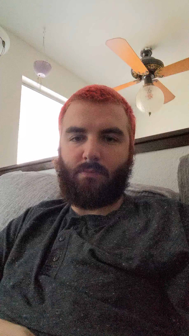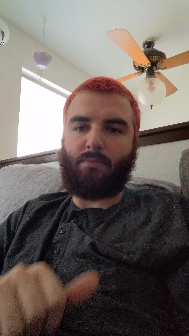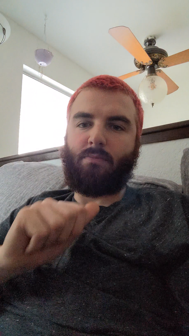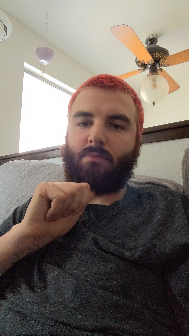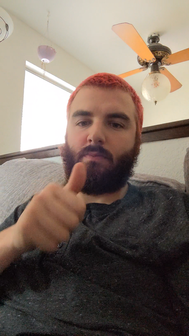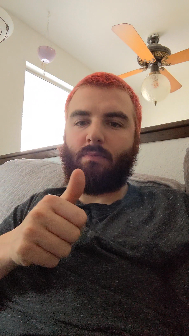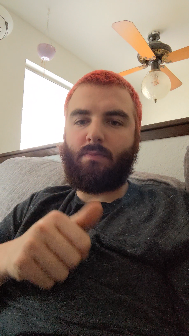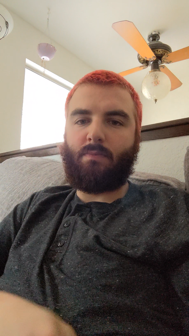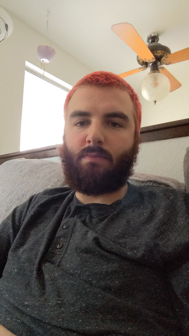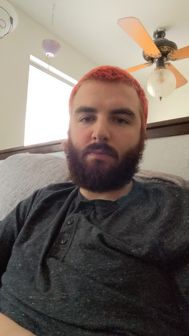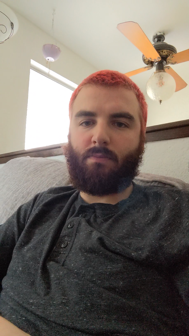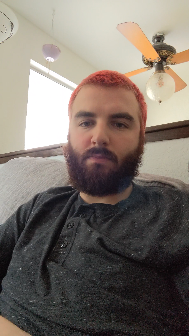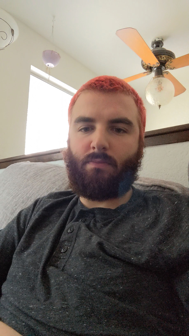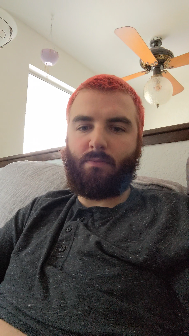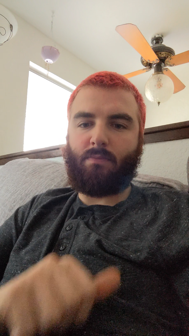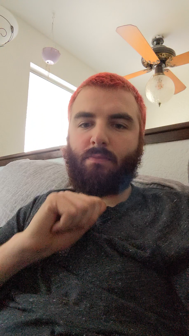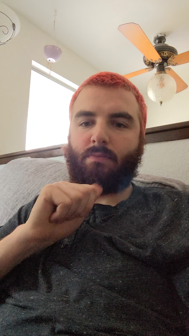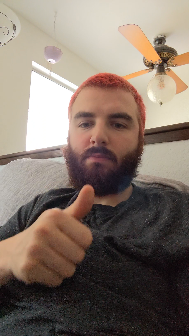don't